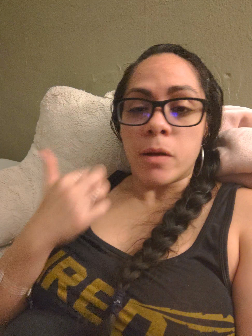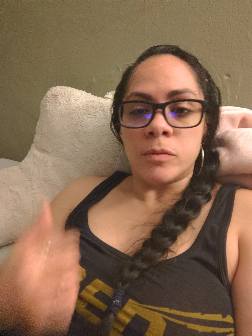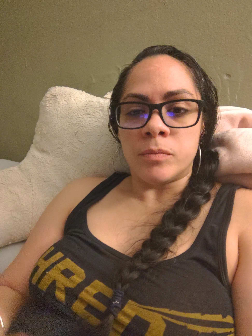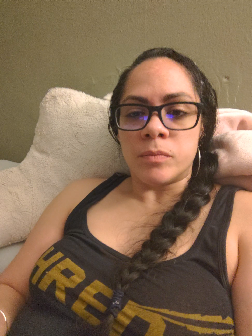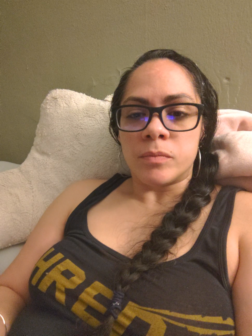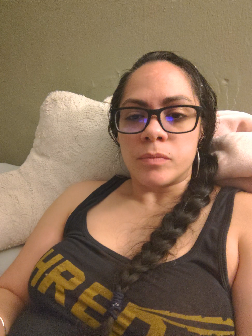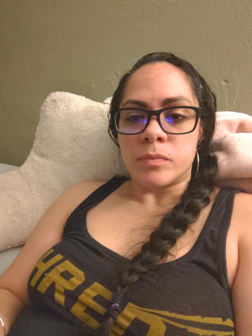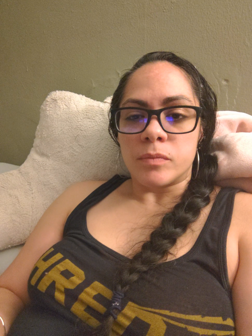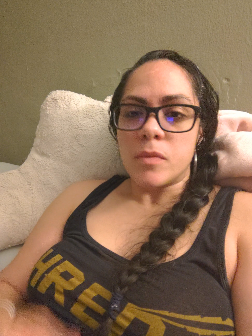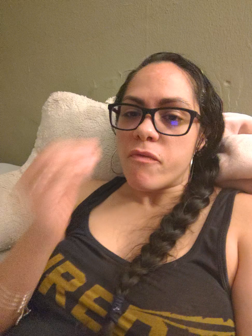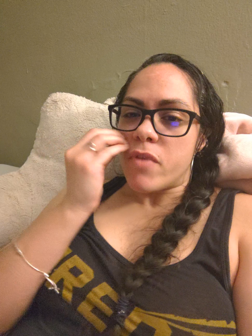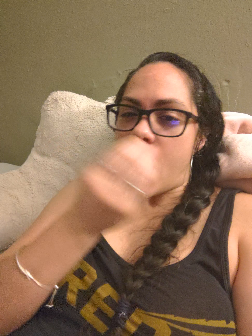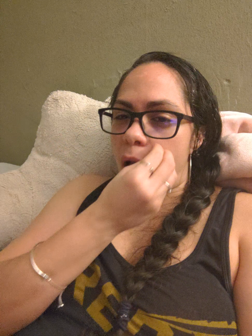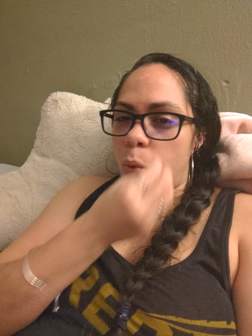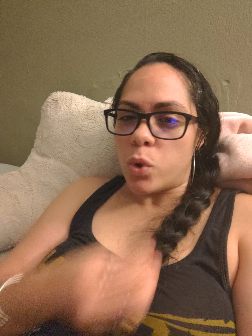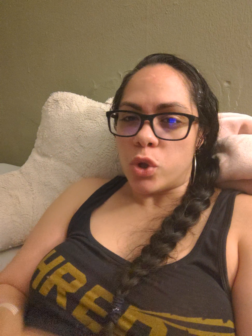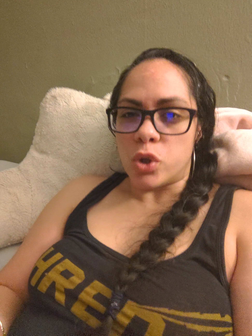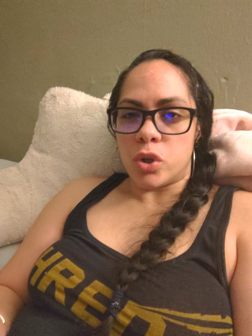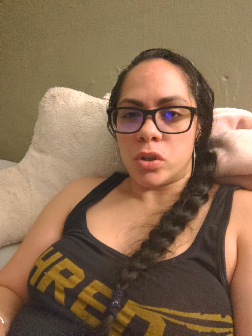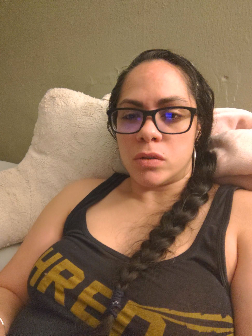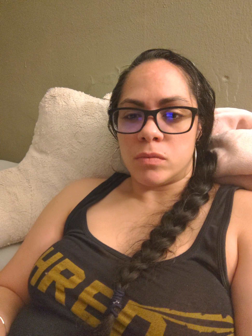flower